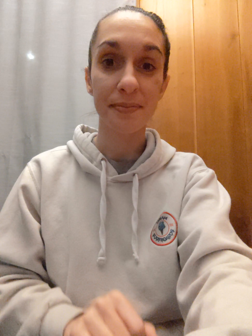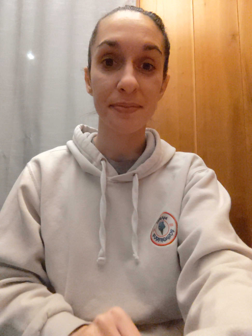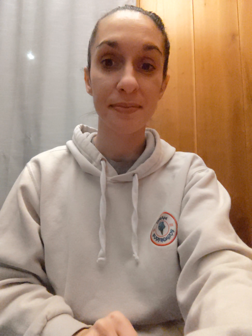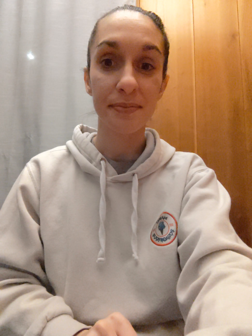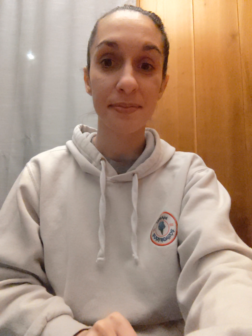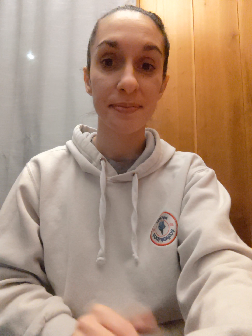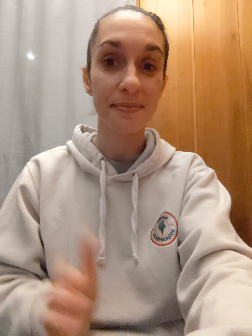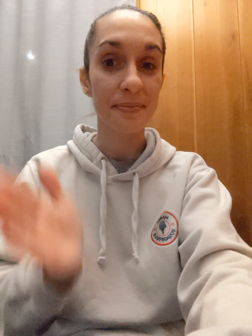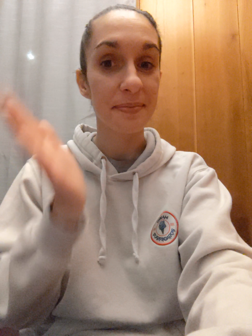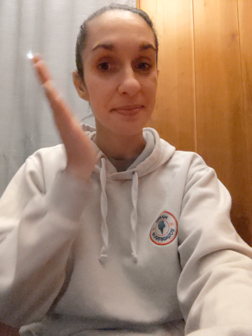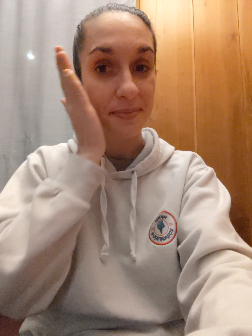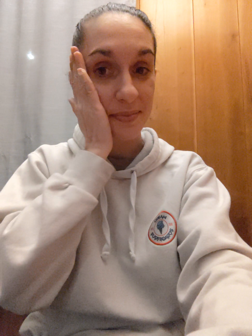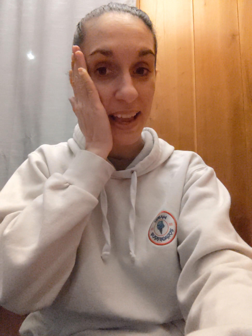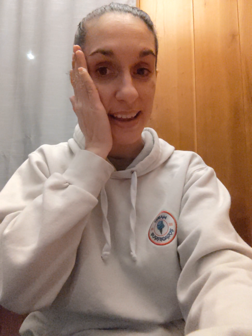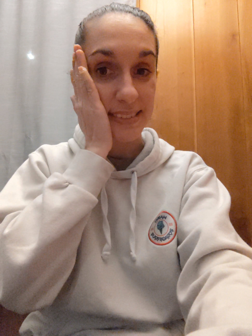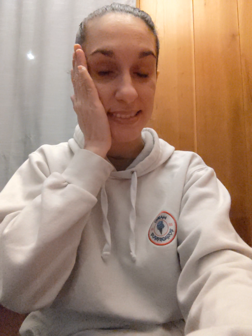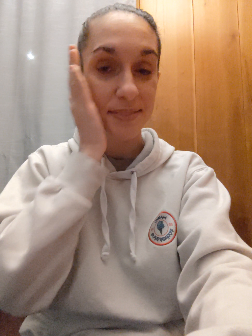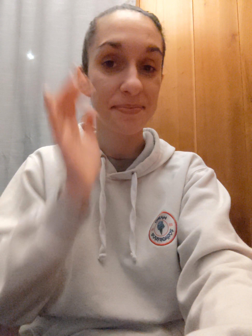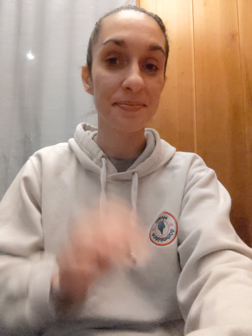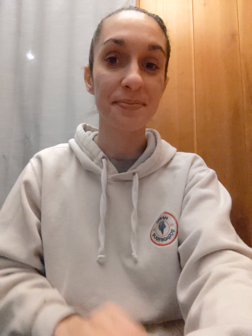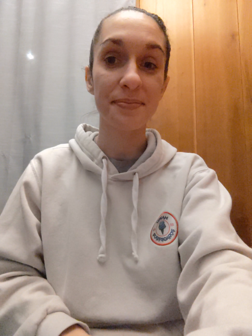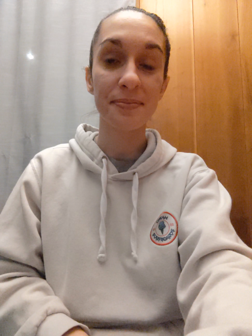bed